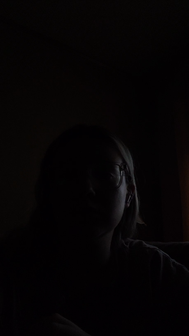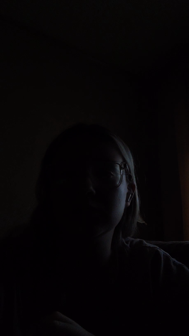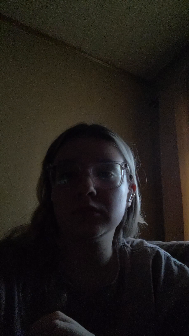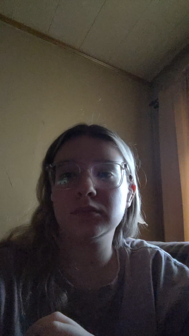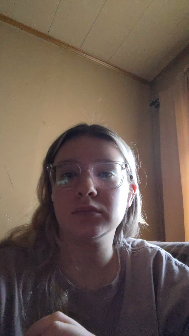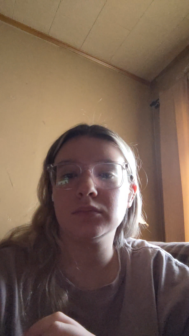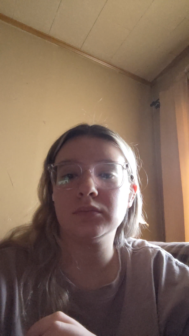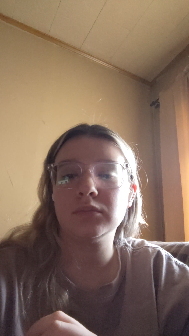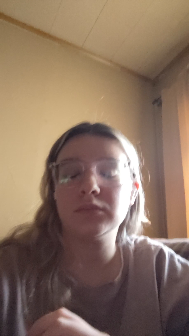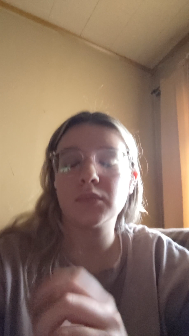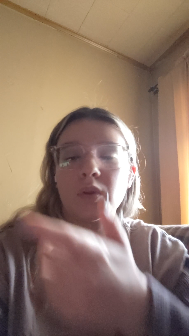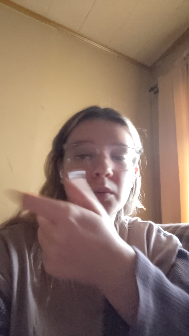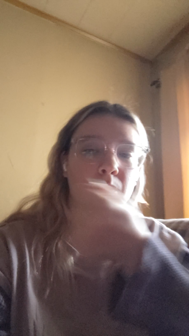pull